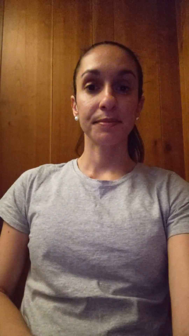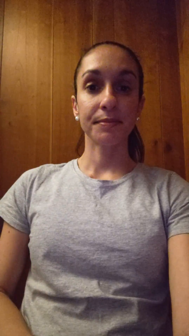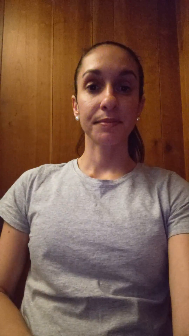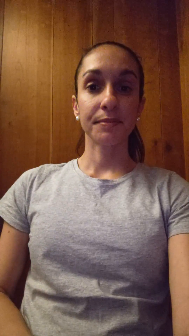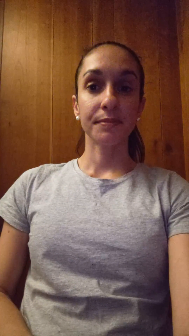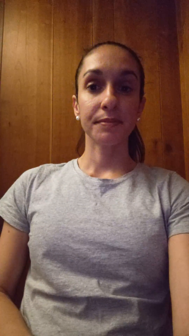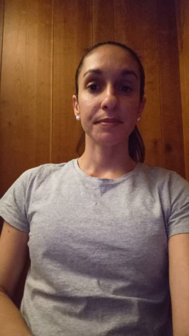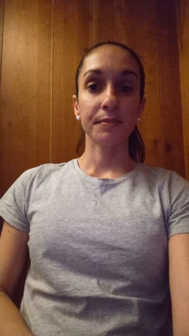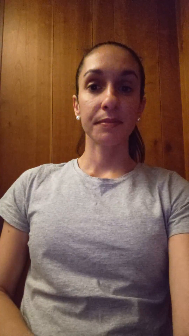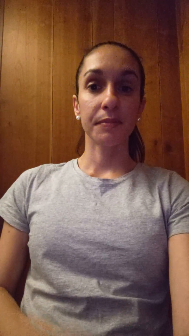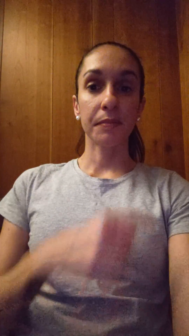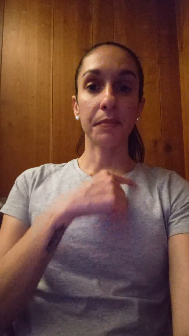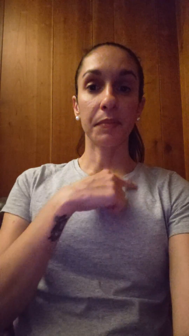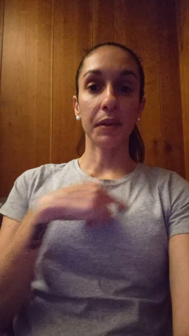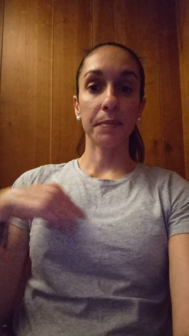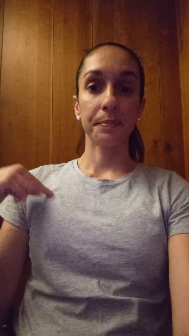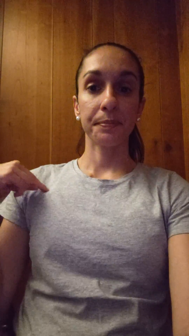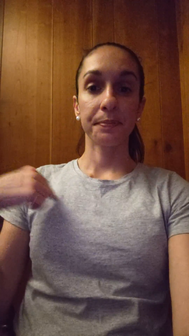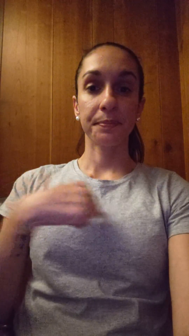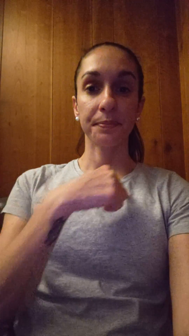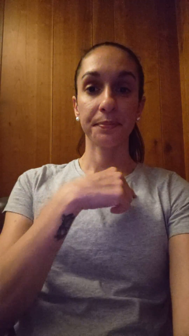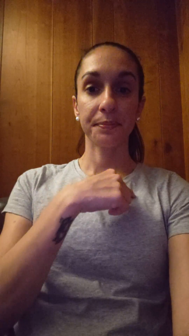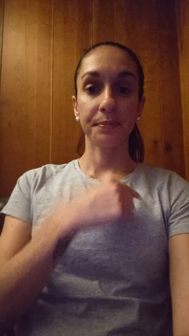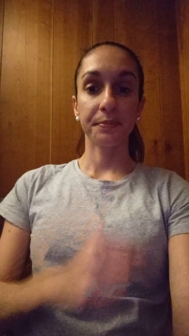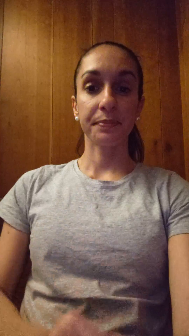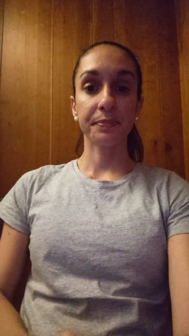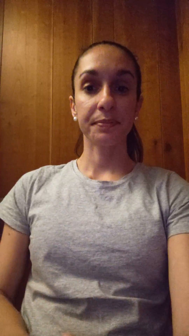bib